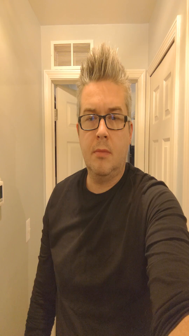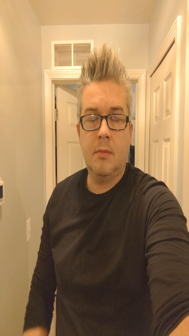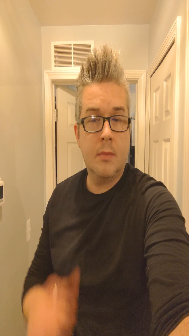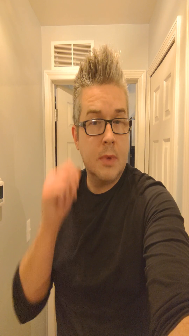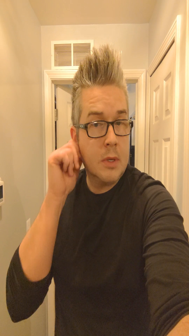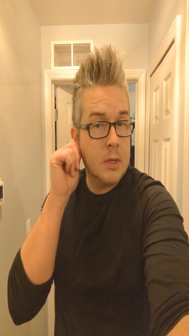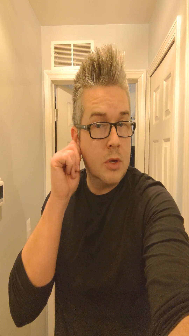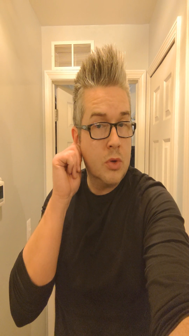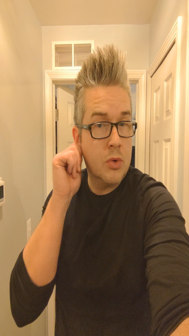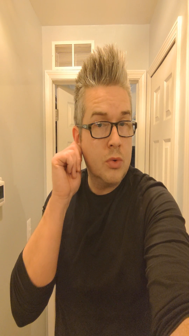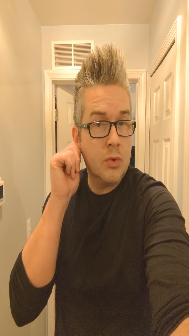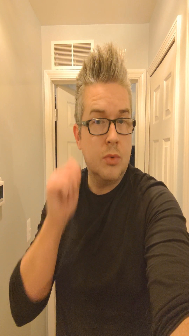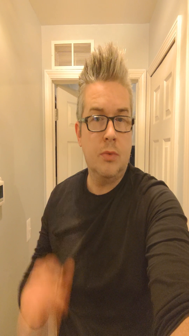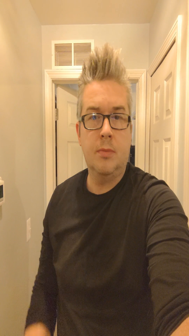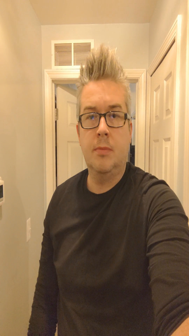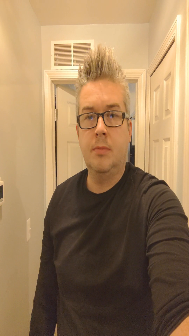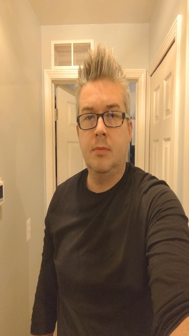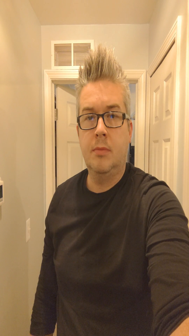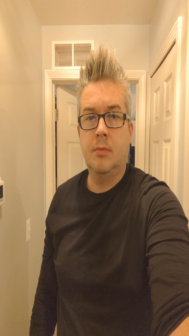ear